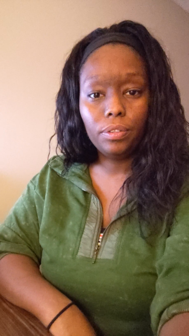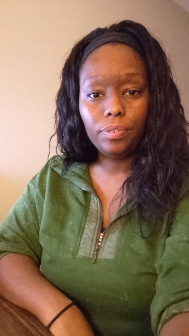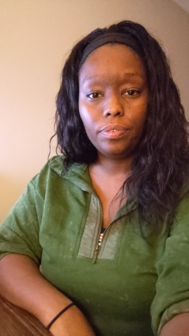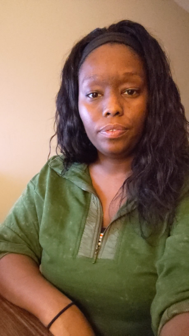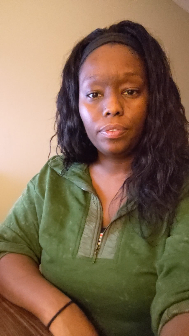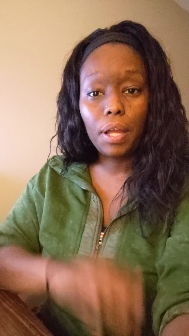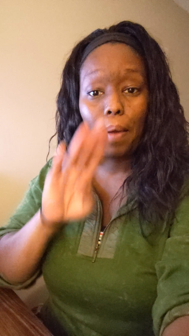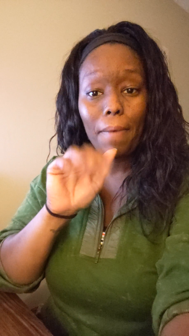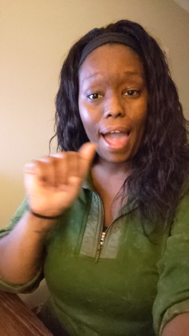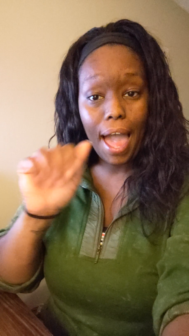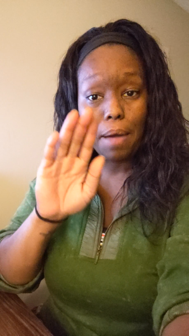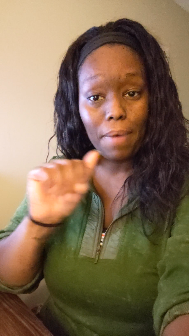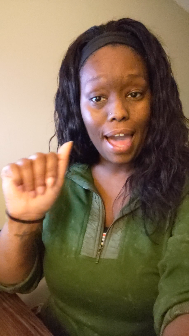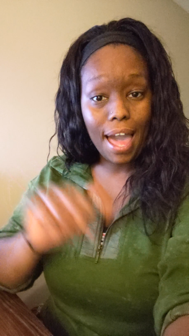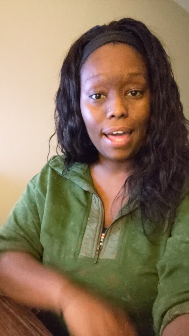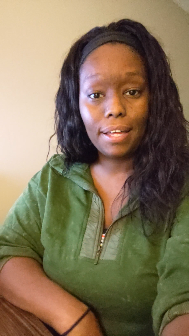baa baa